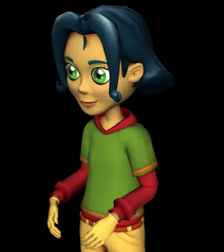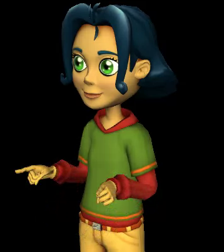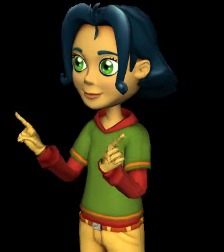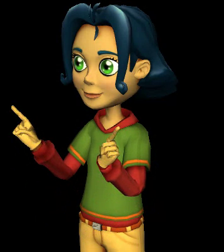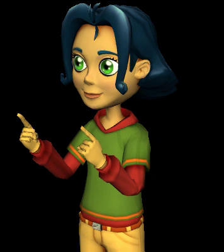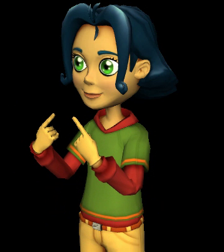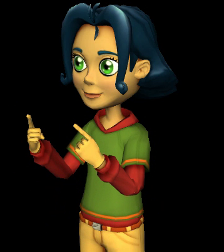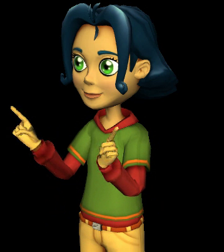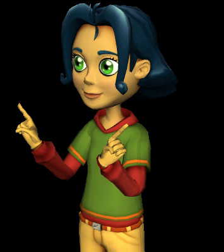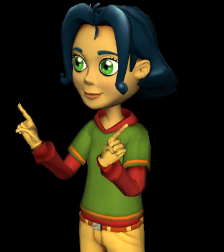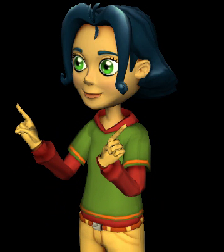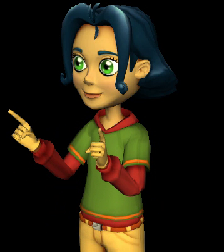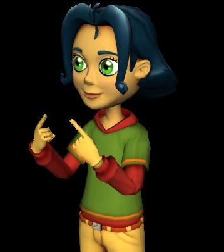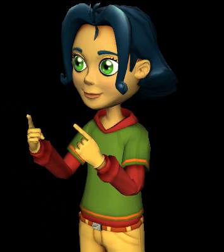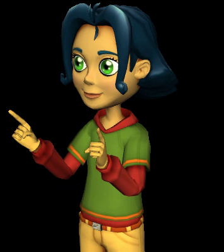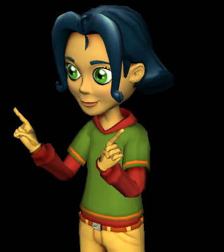موسيقى